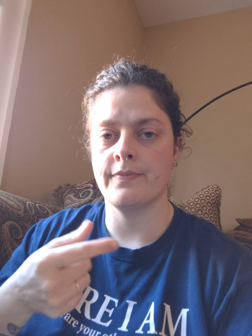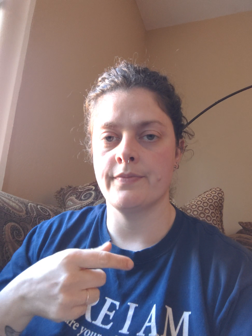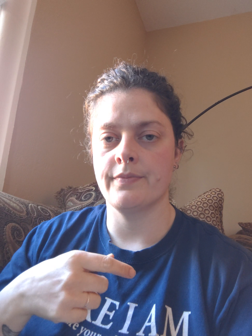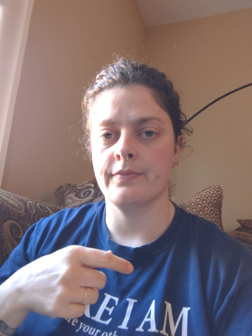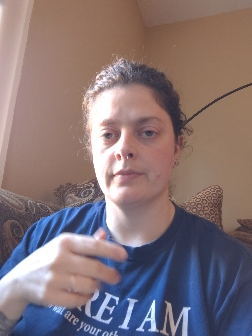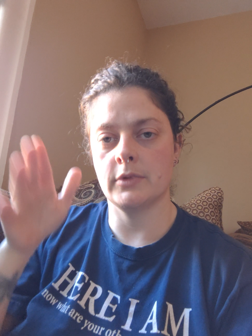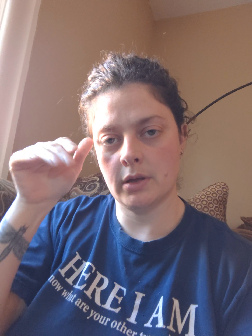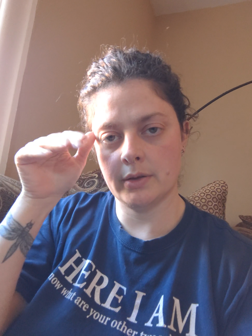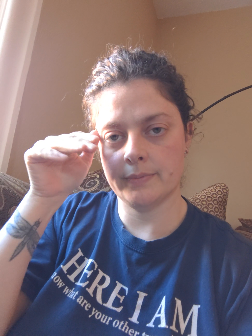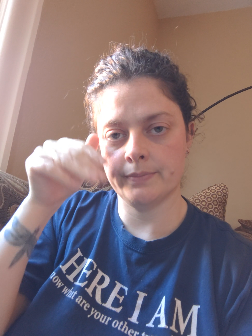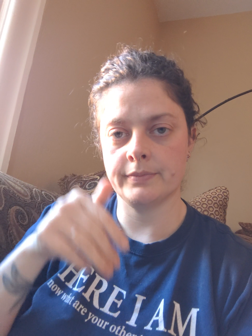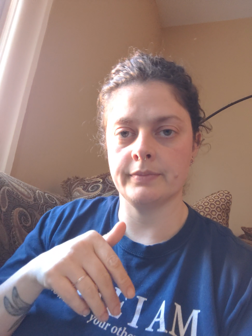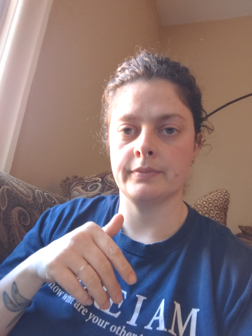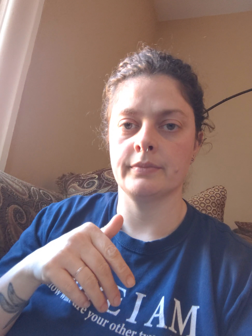donkey